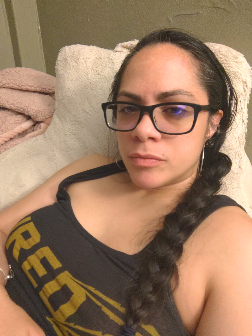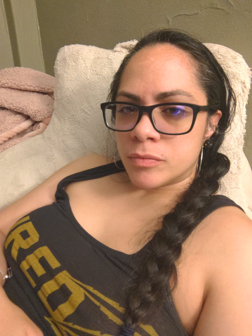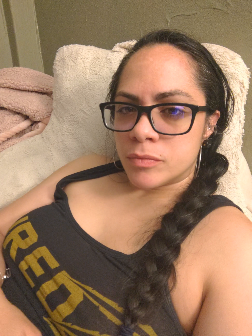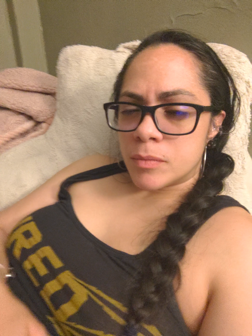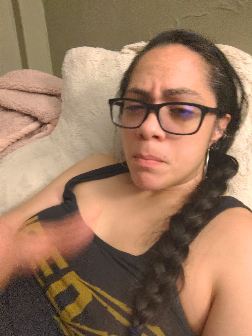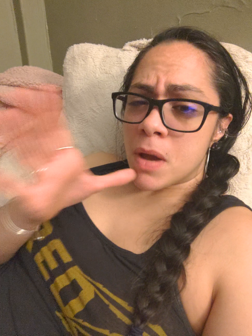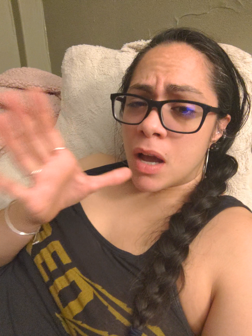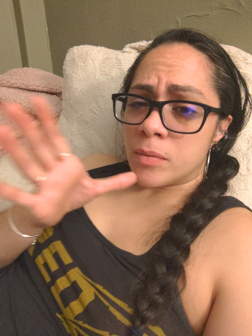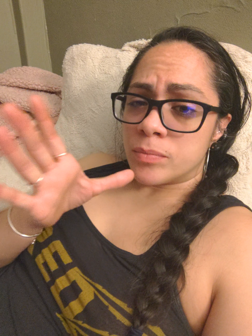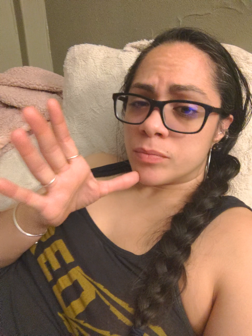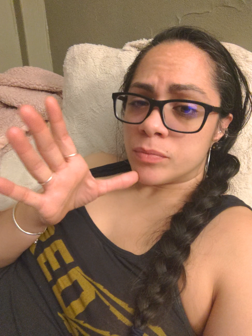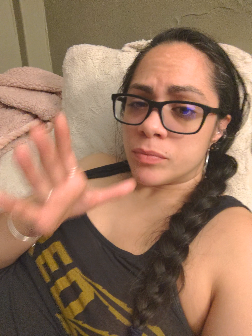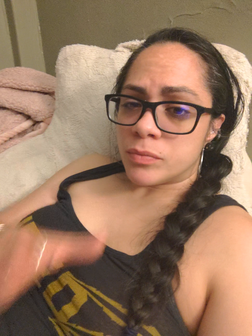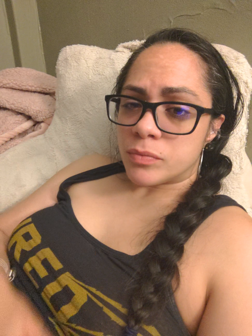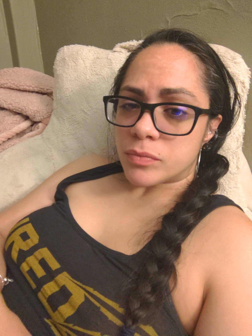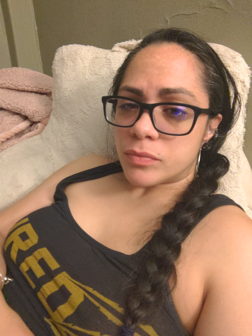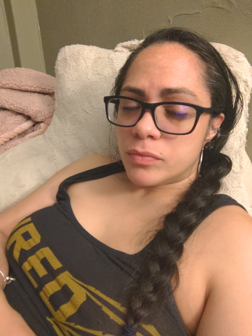mom